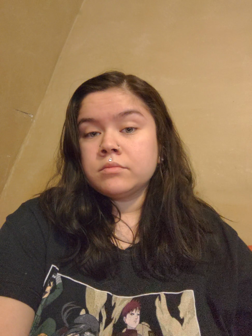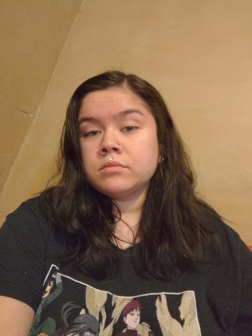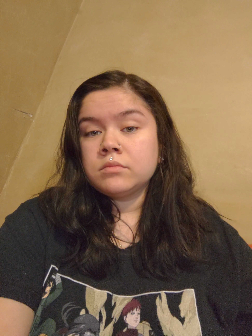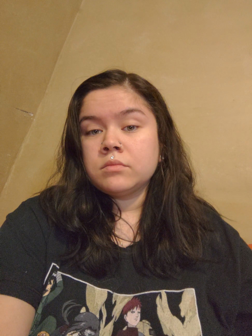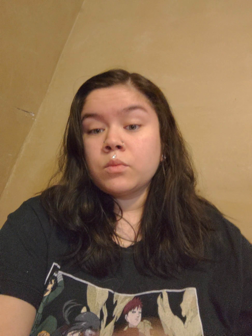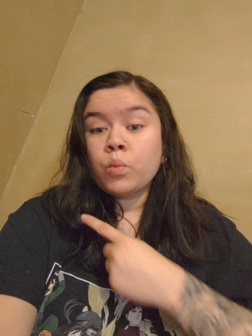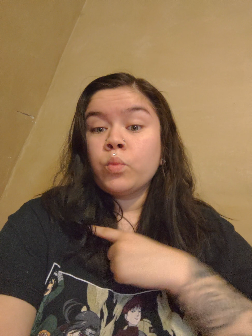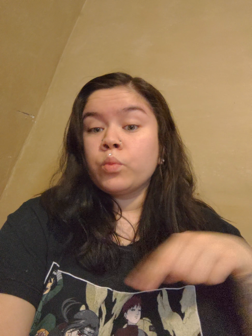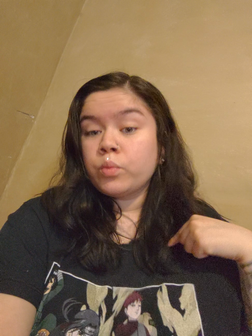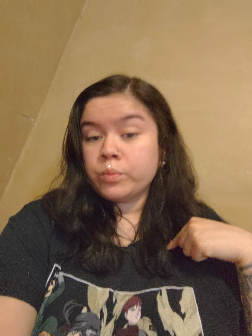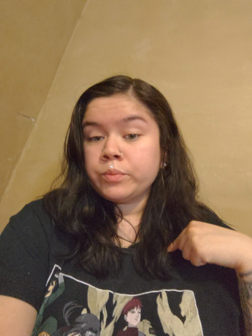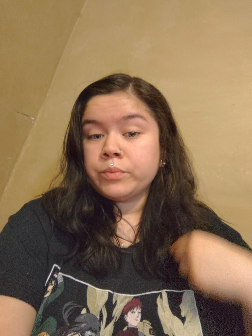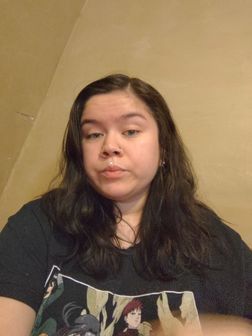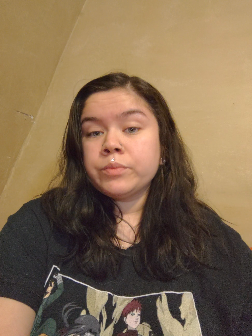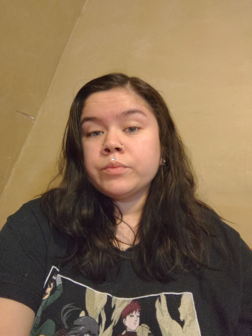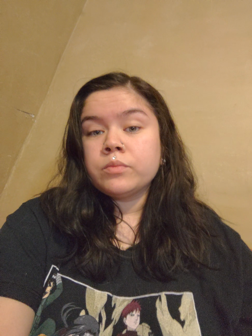we